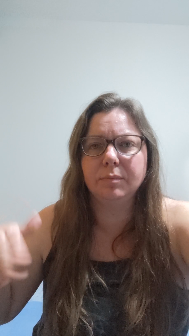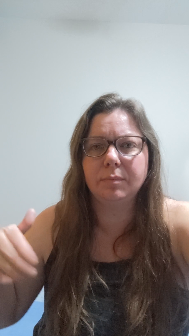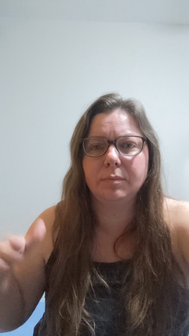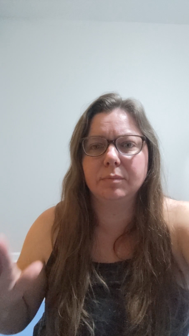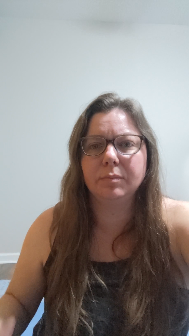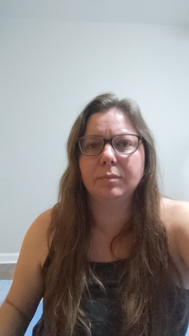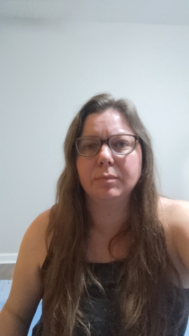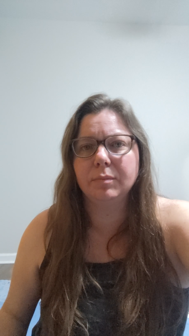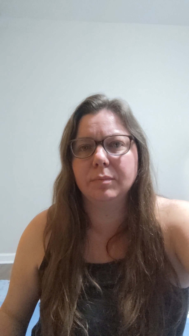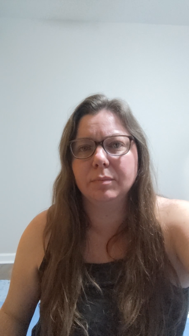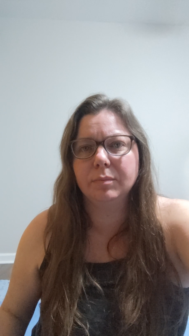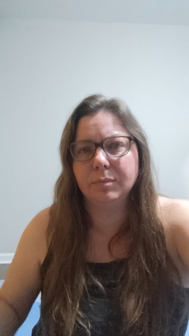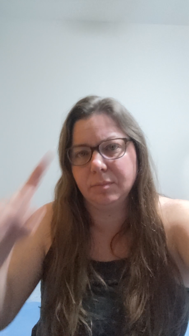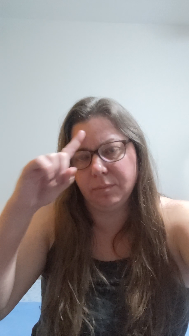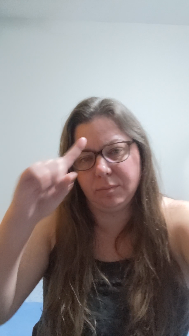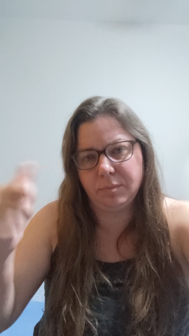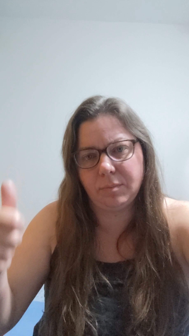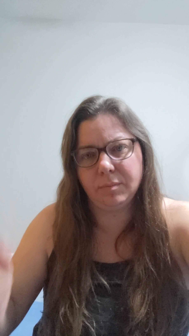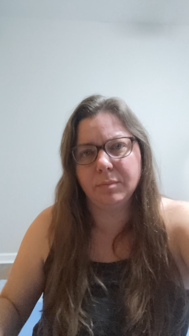dime